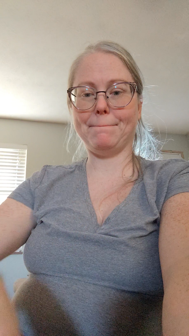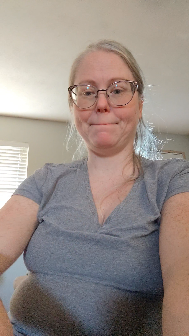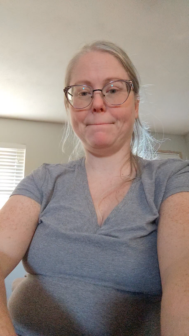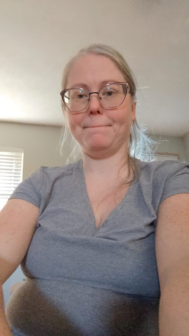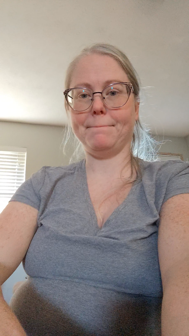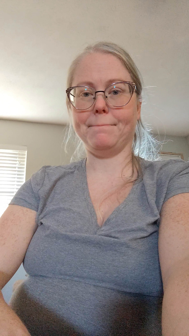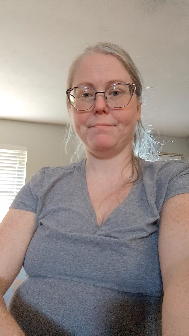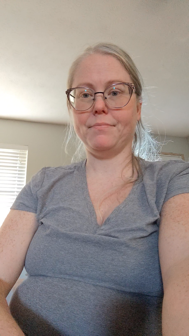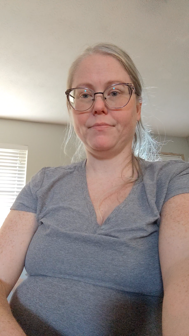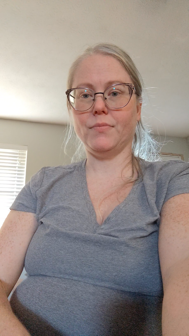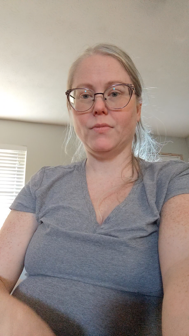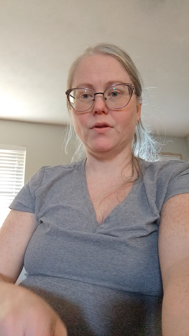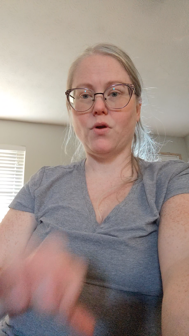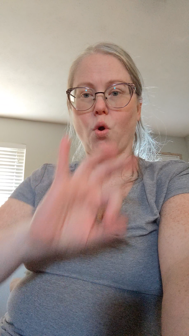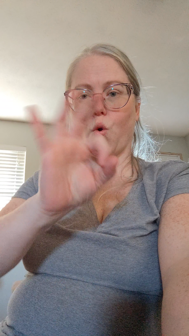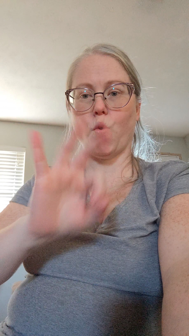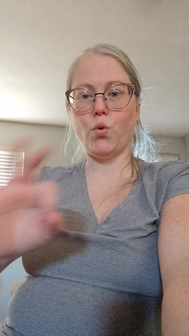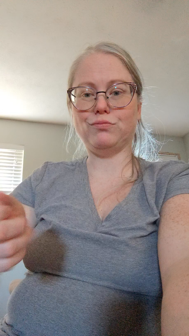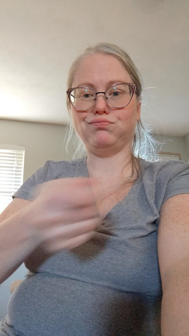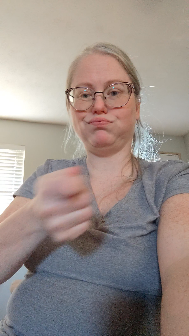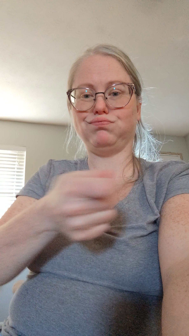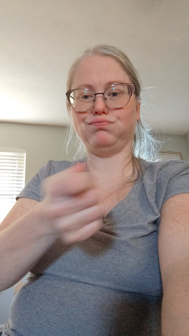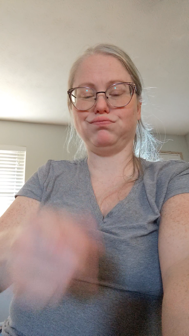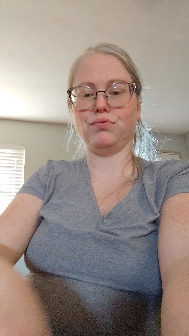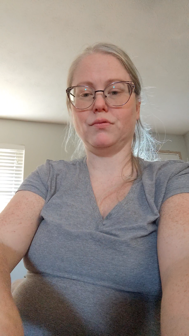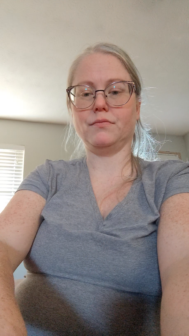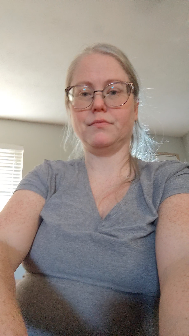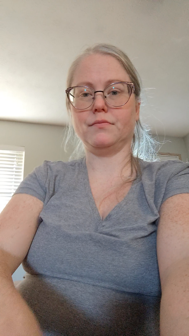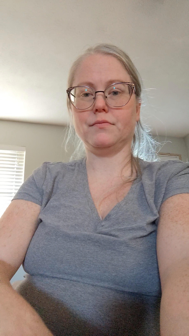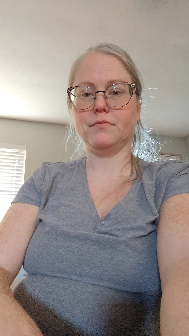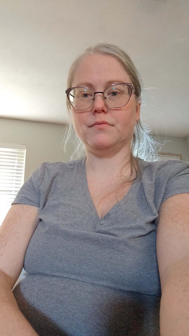hose